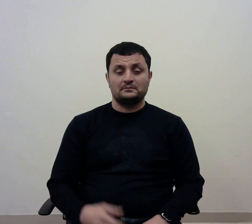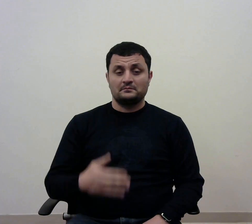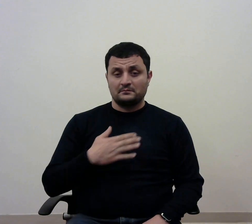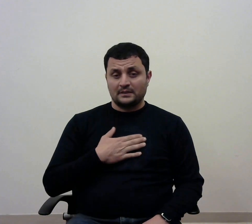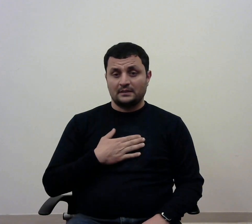mən